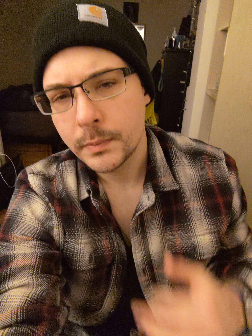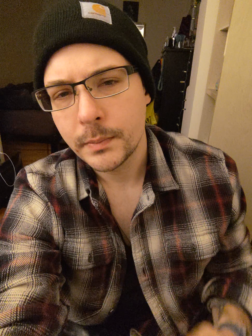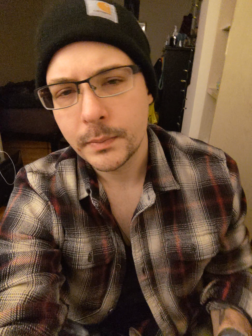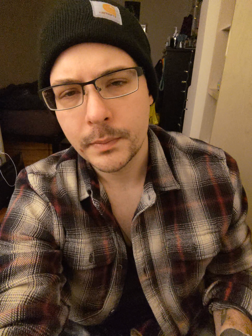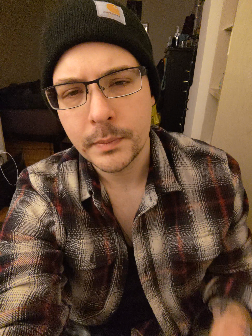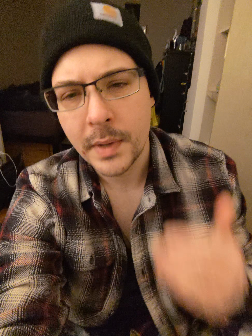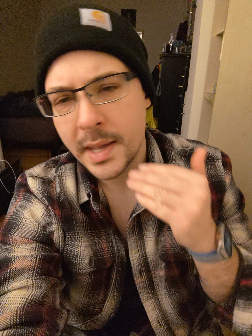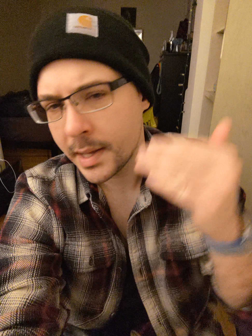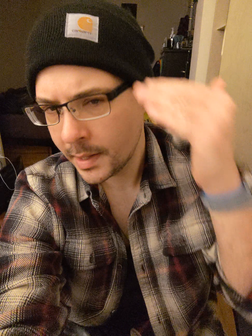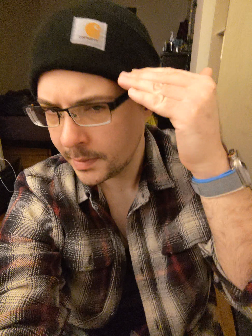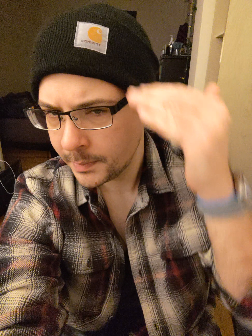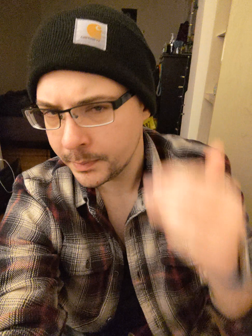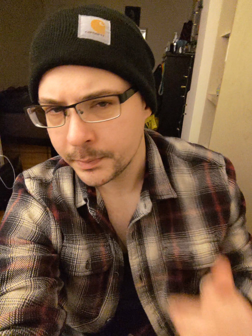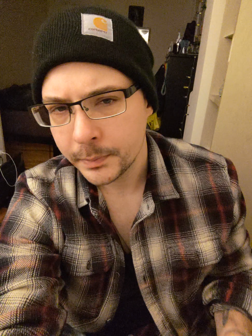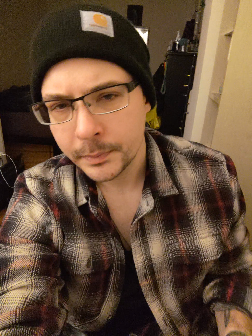head